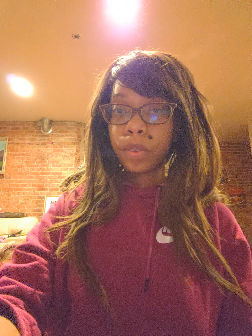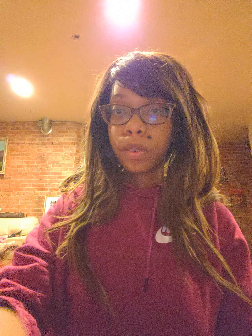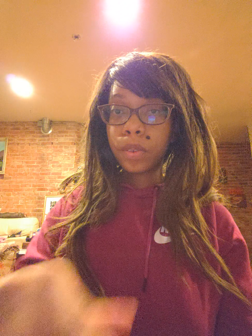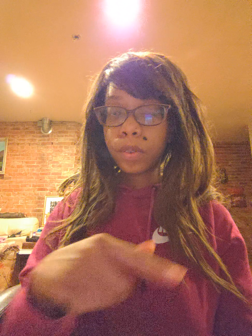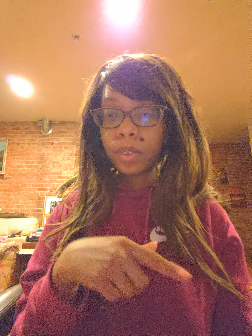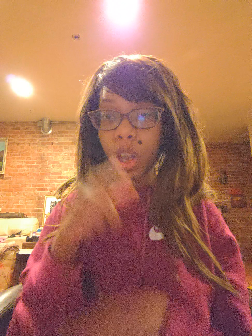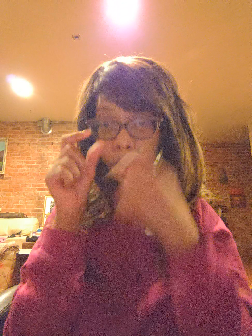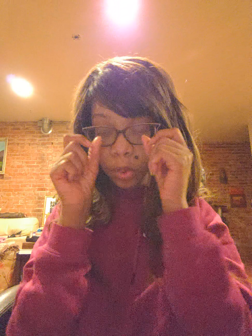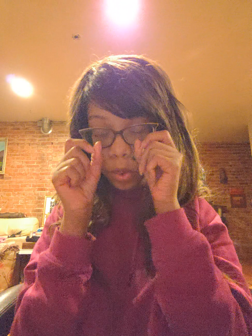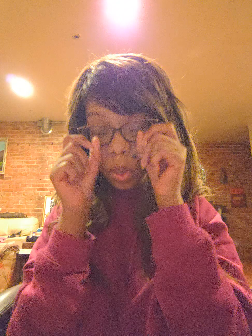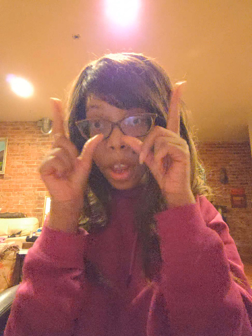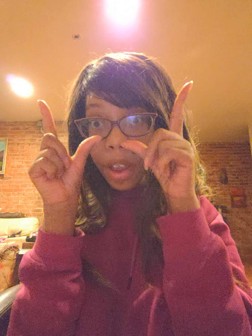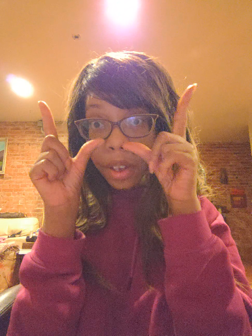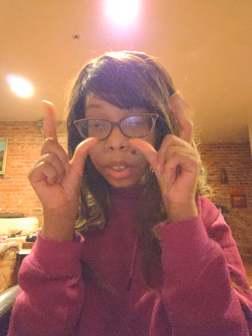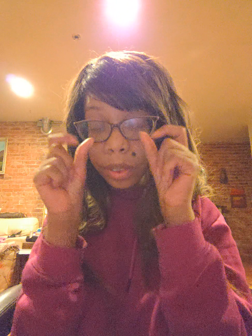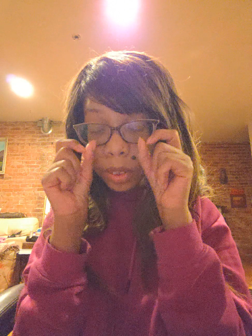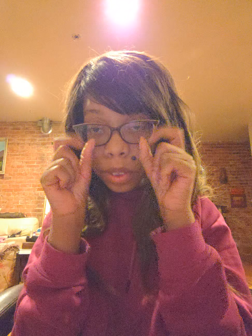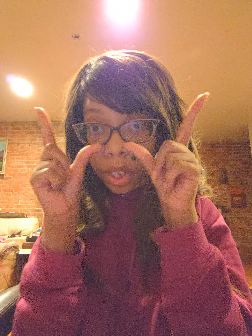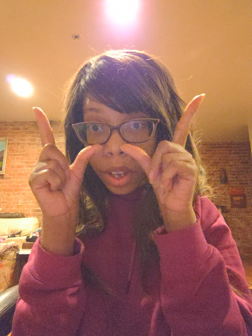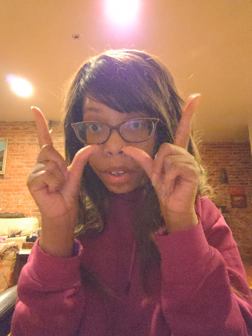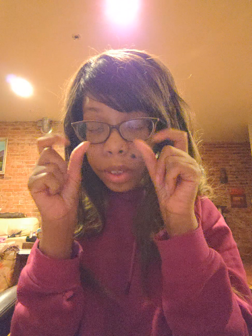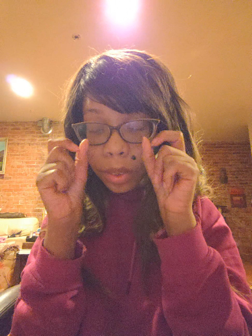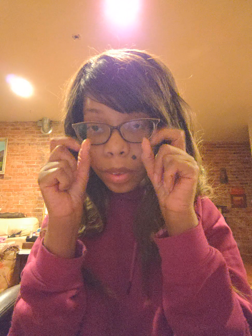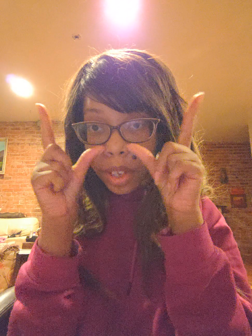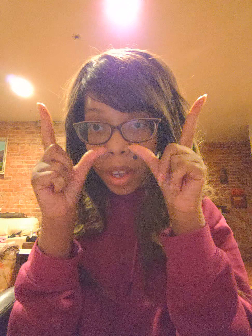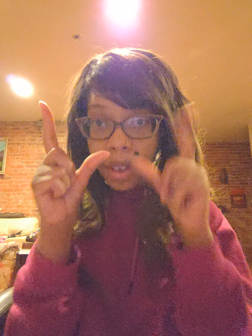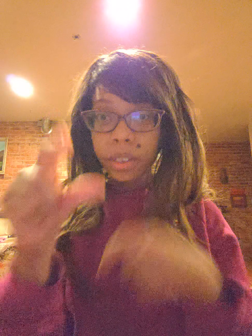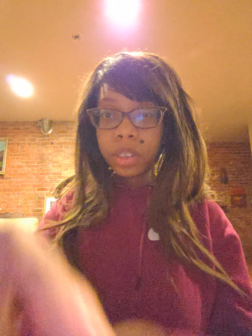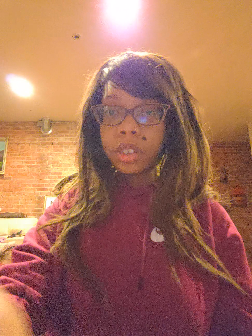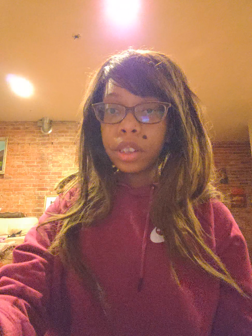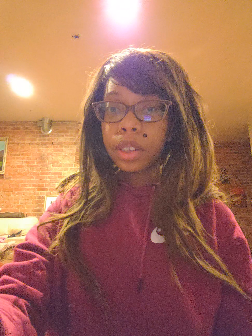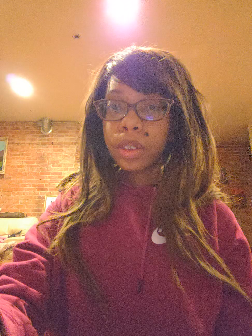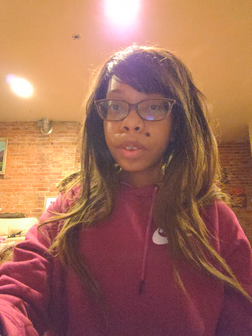wake